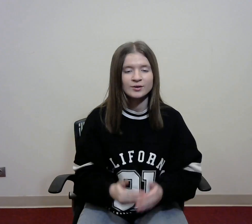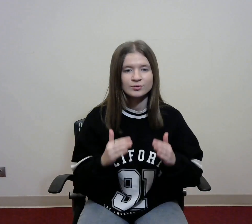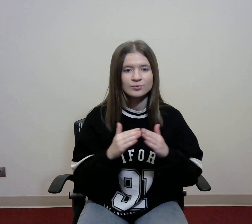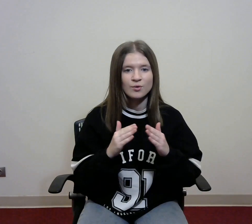ev